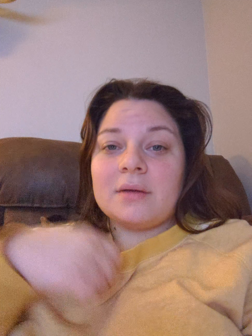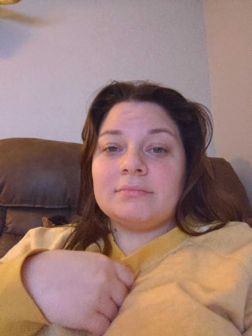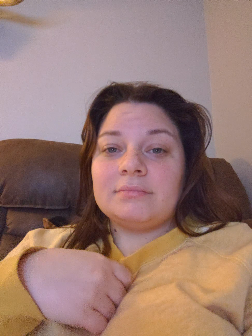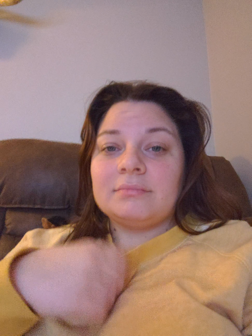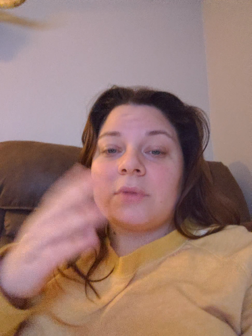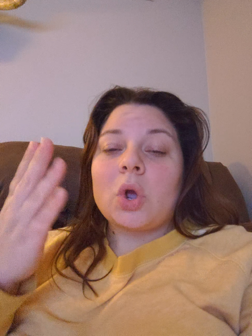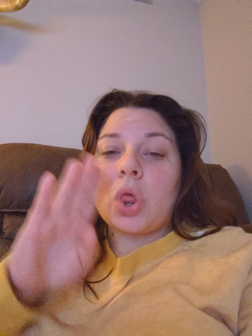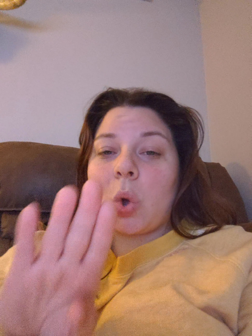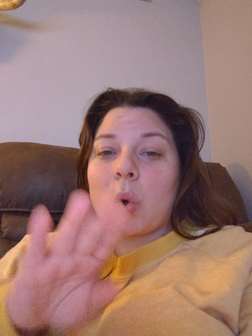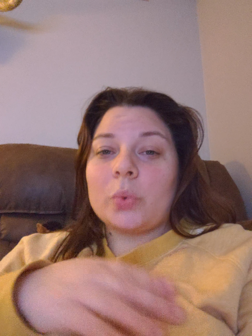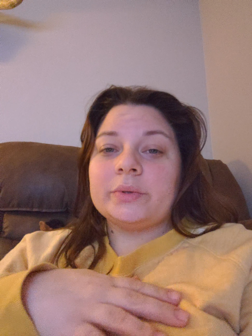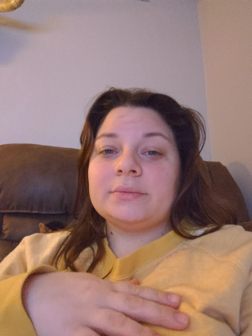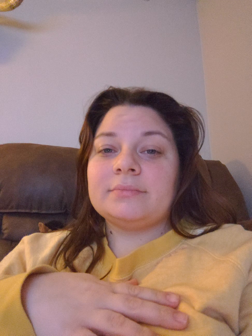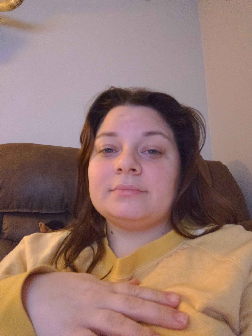close